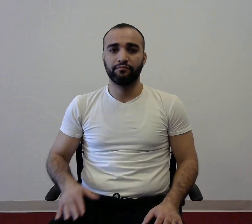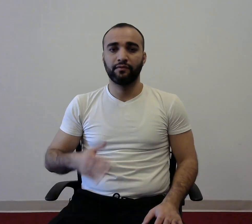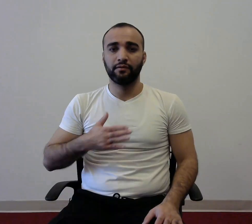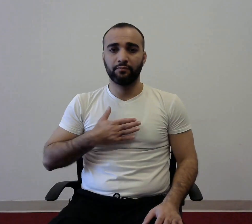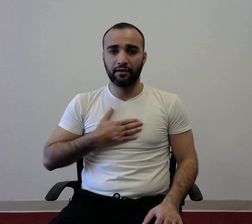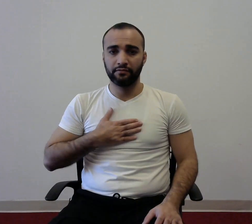mən